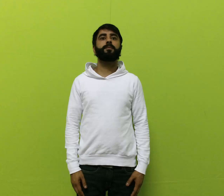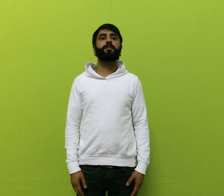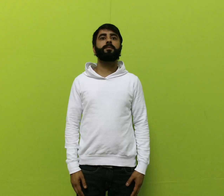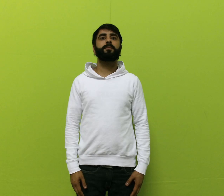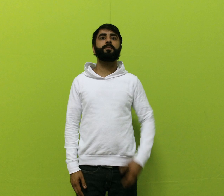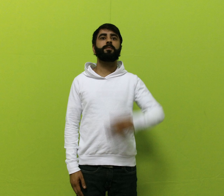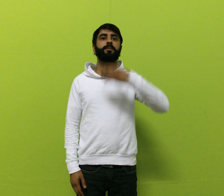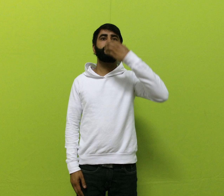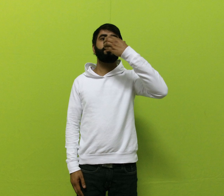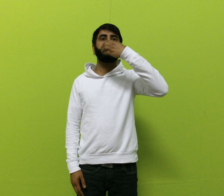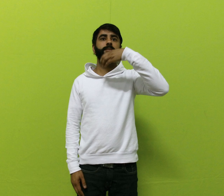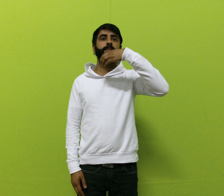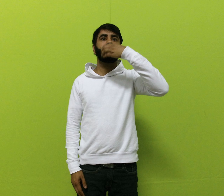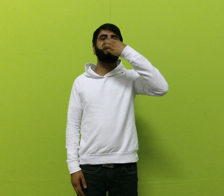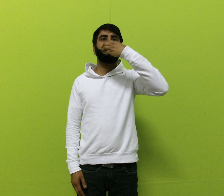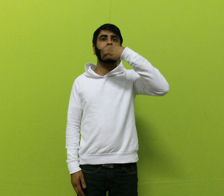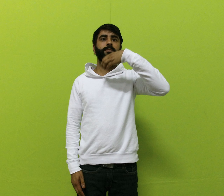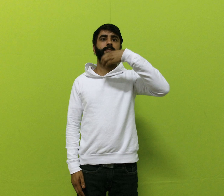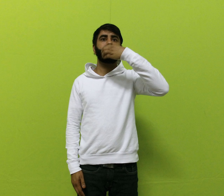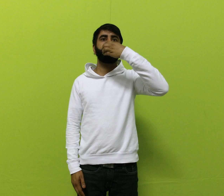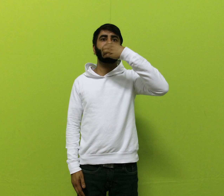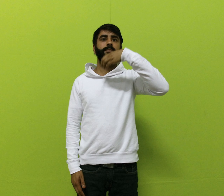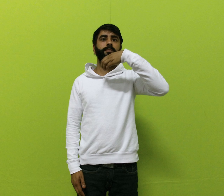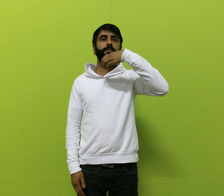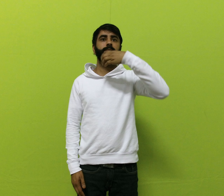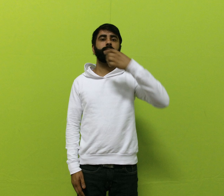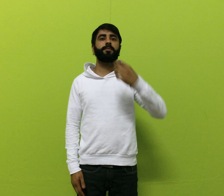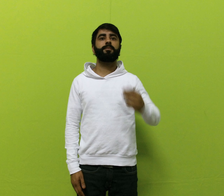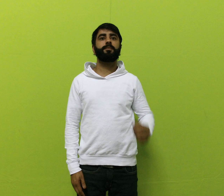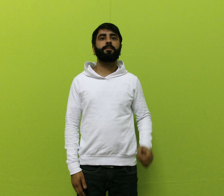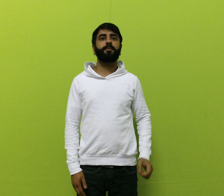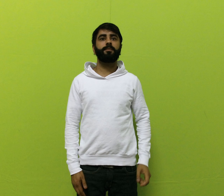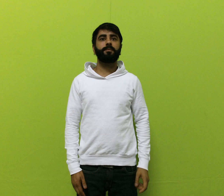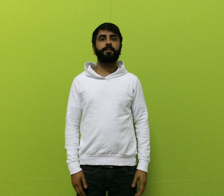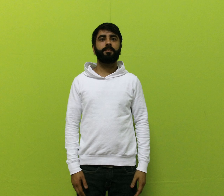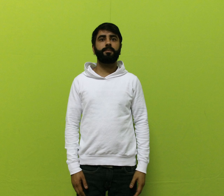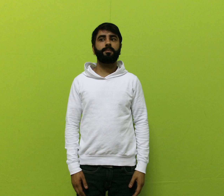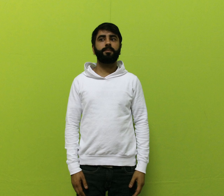maçã